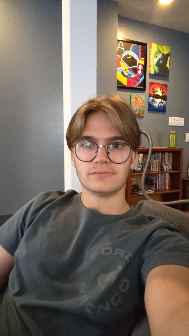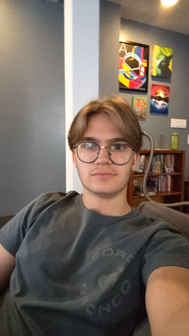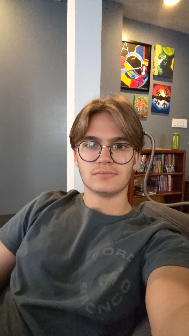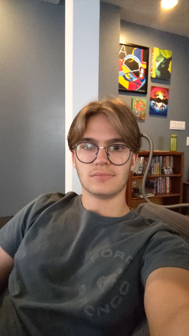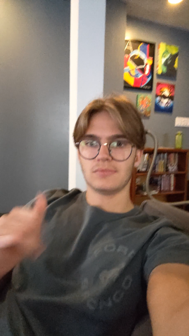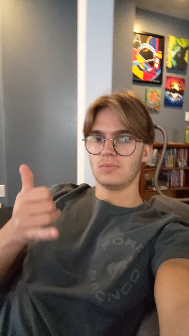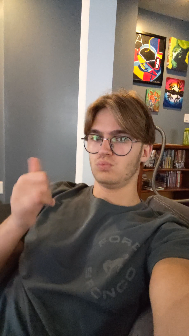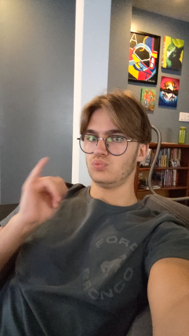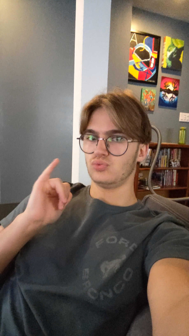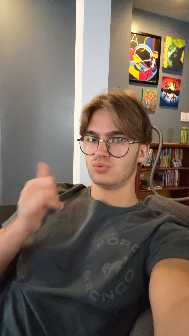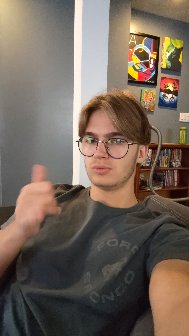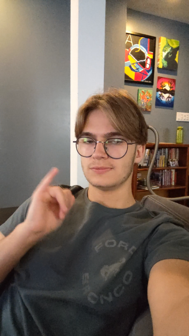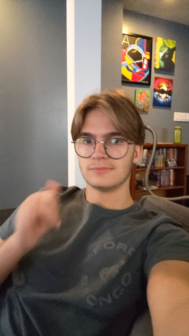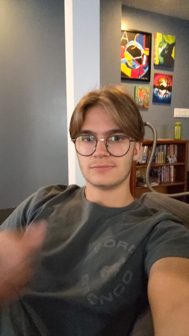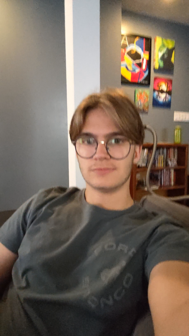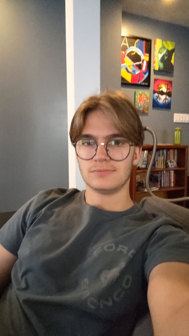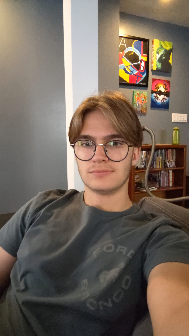rocking chair